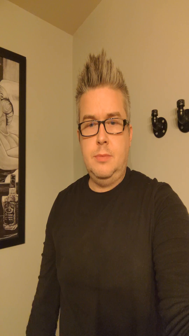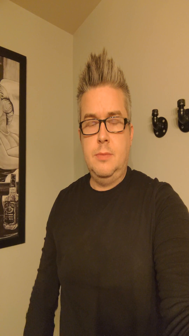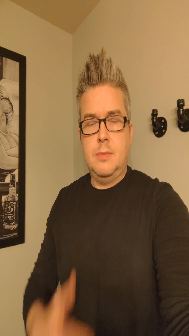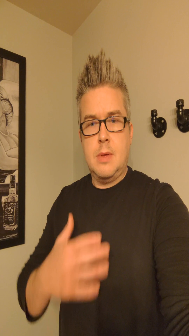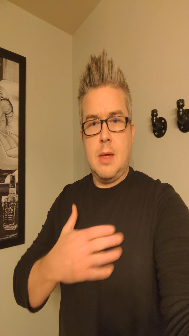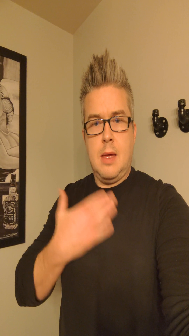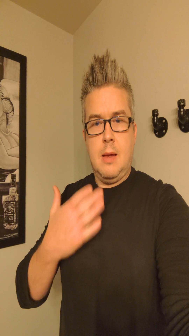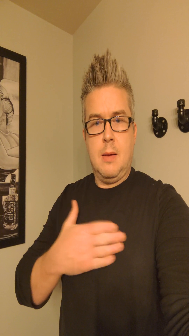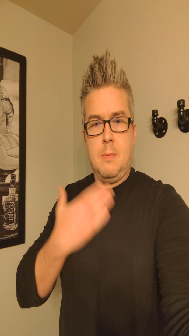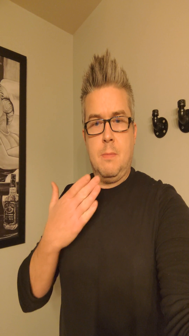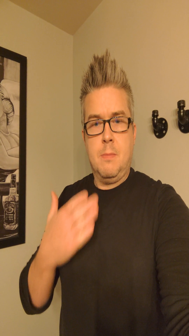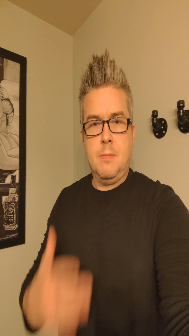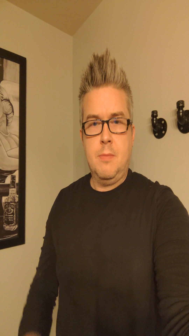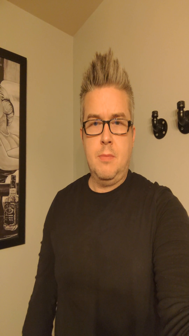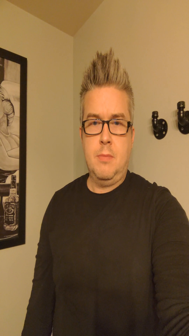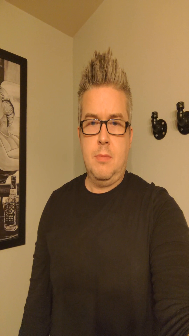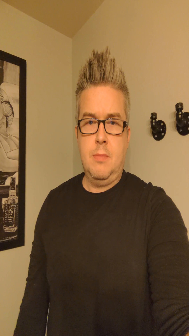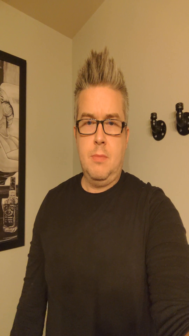happy